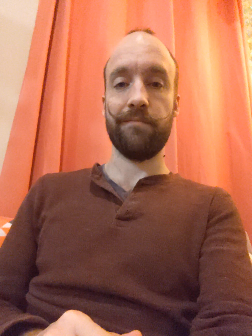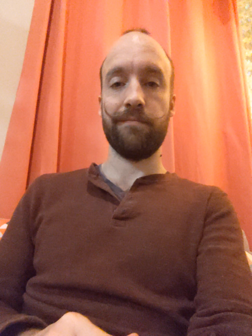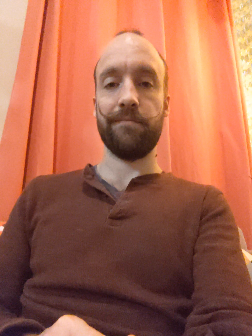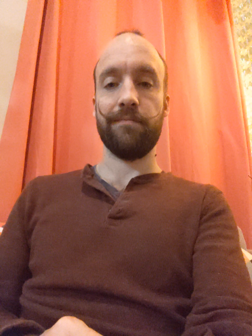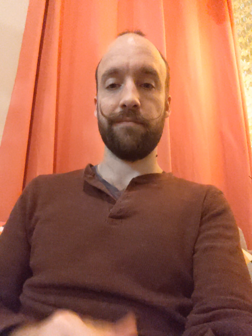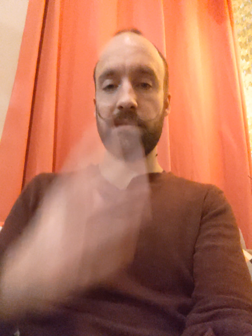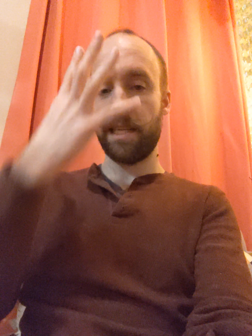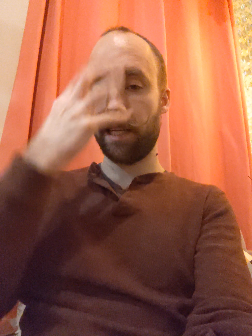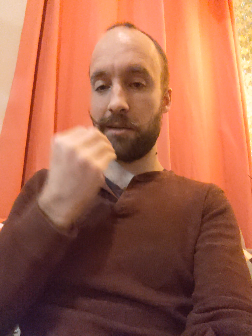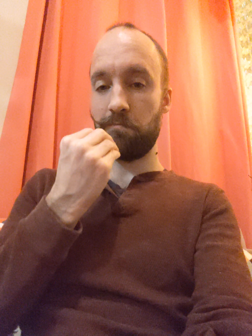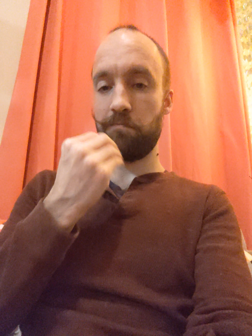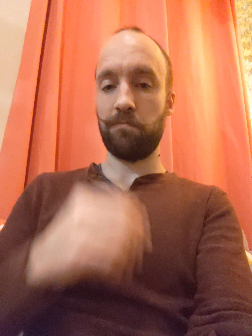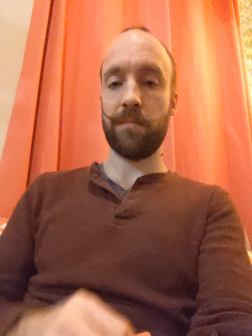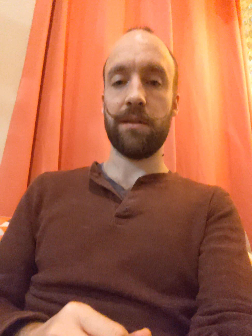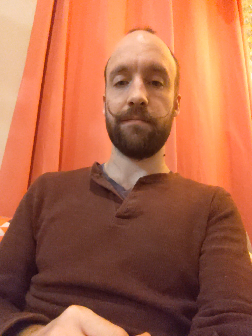sleep